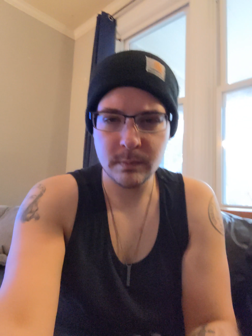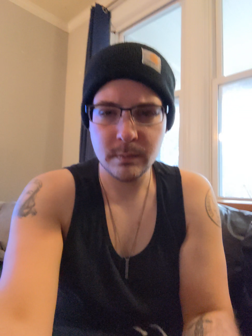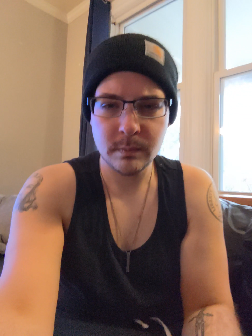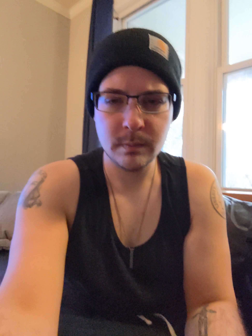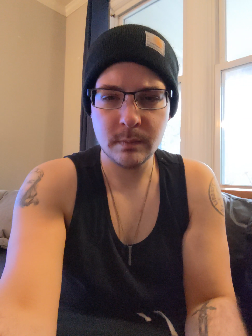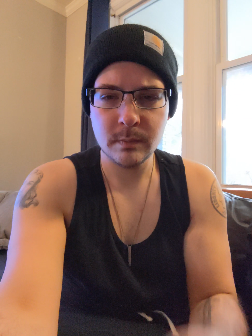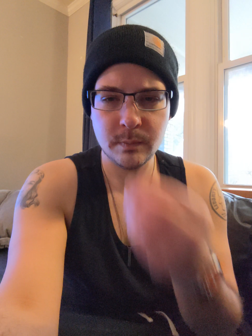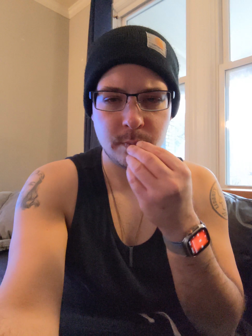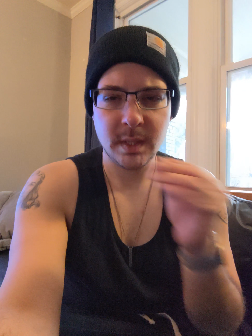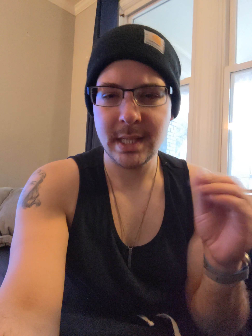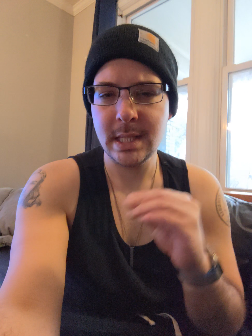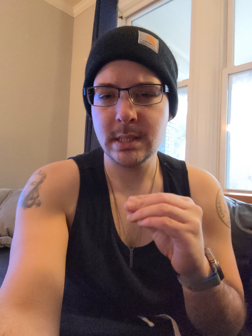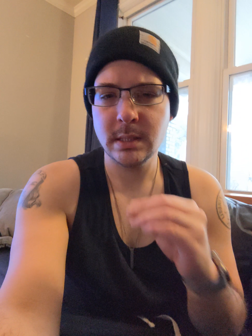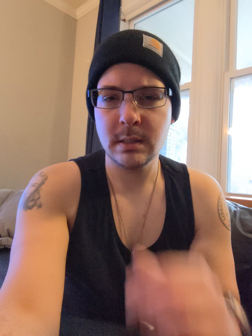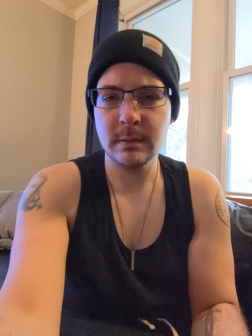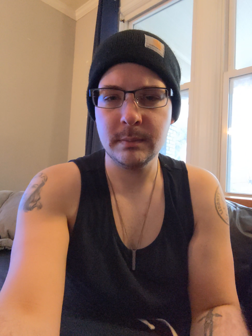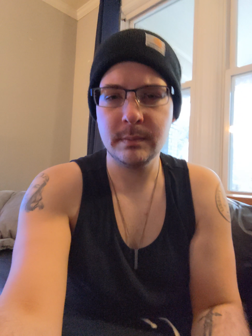kiss